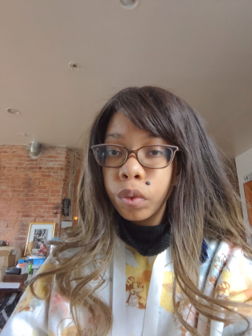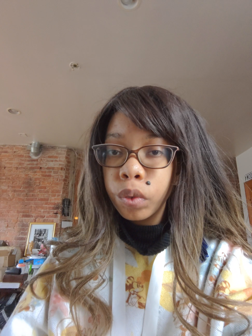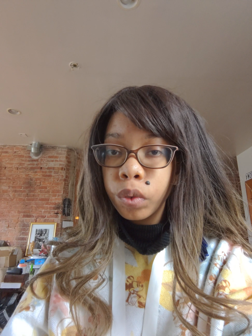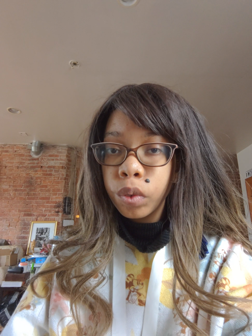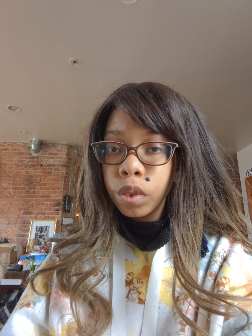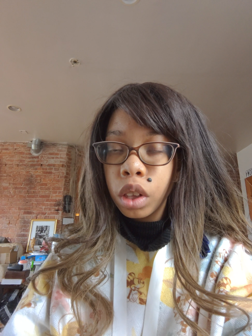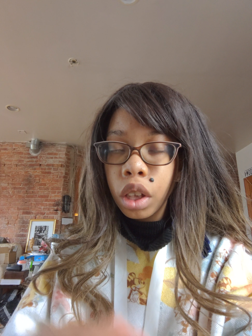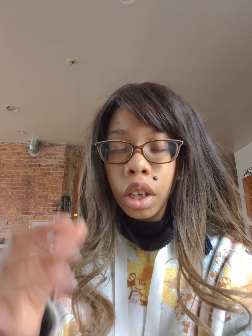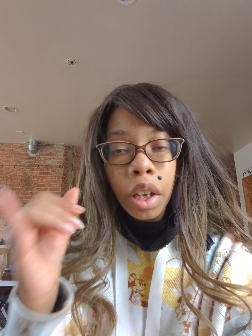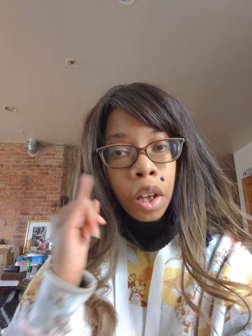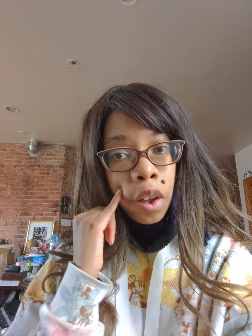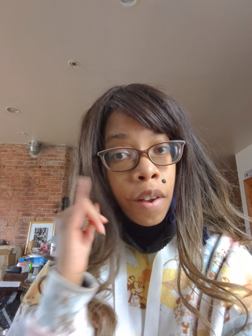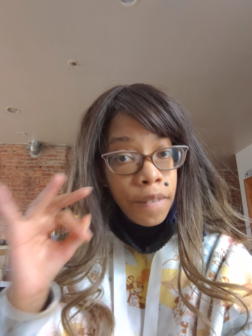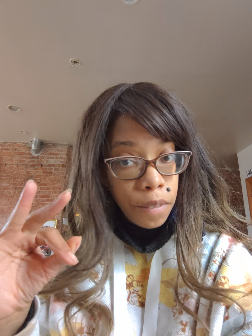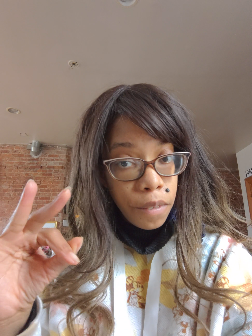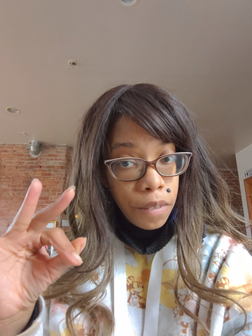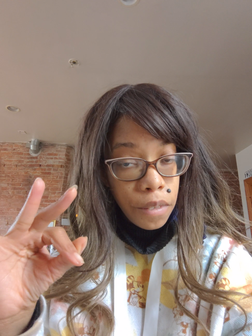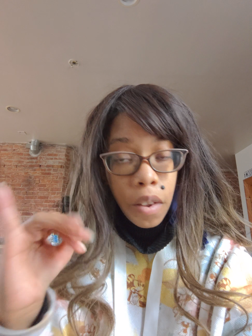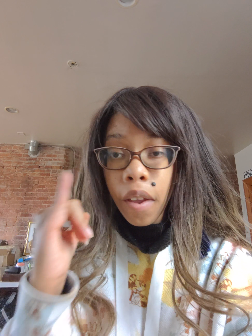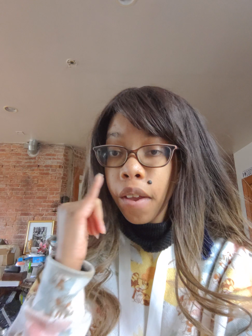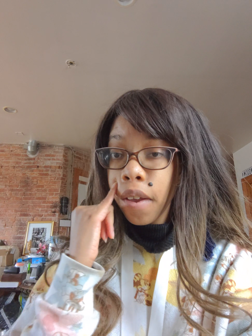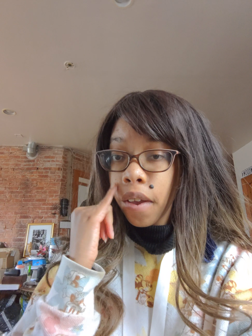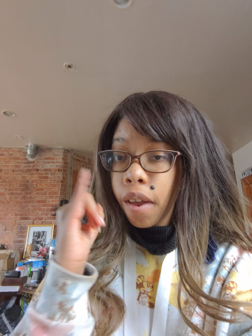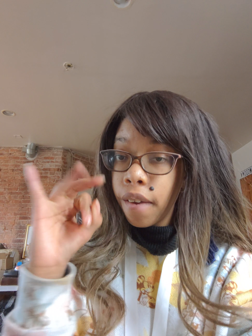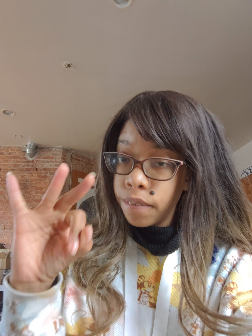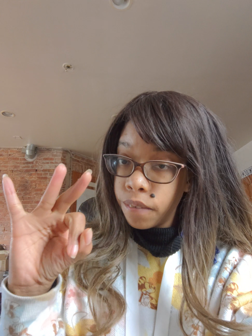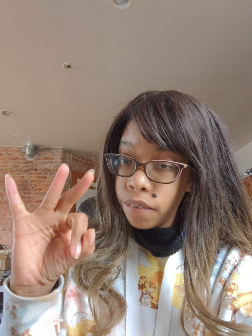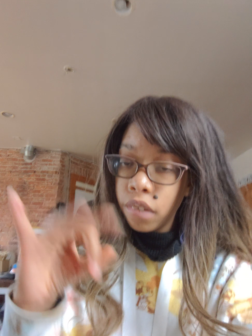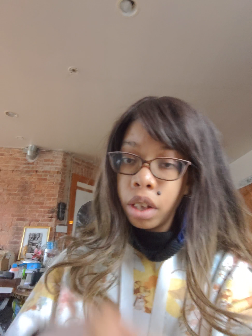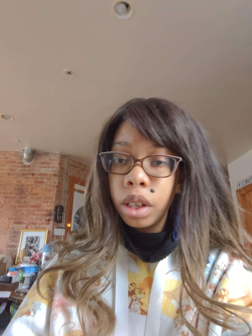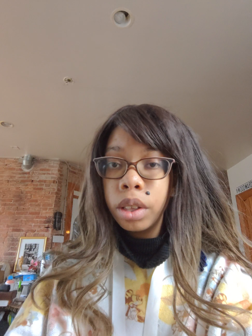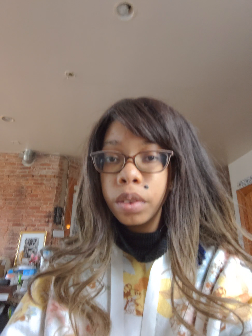if